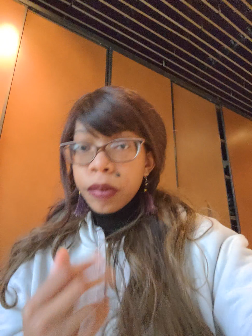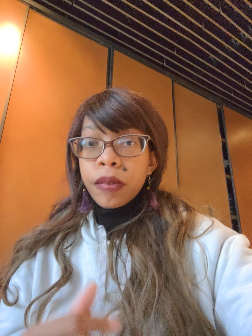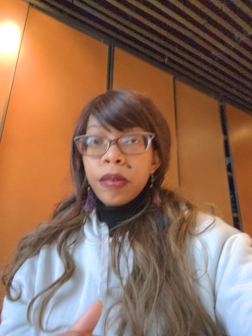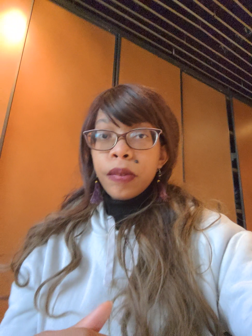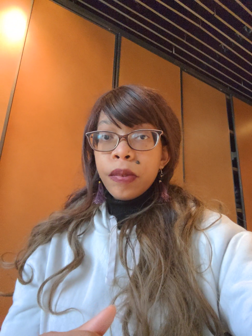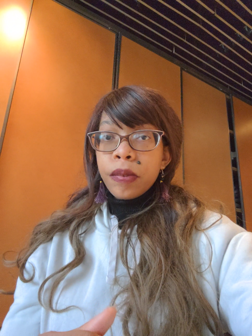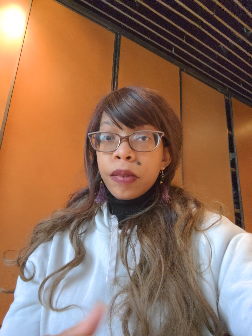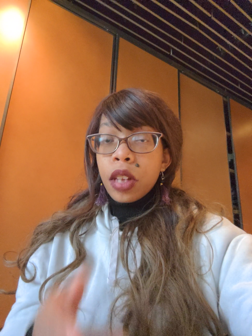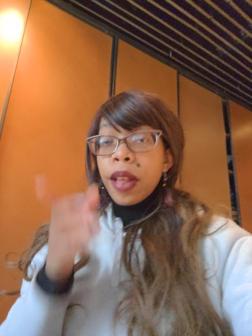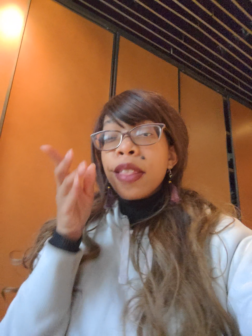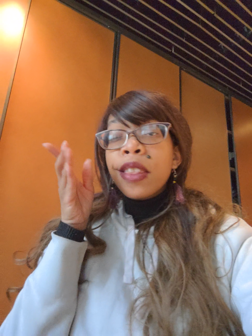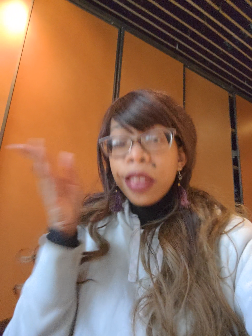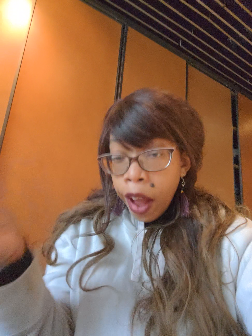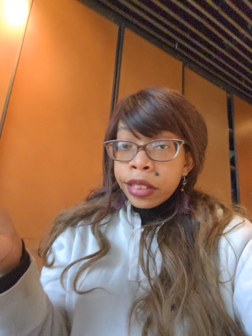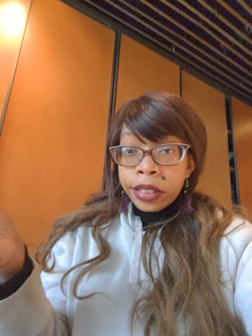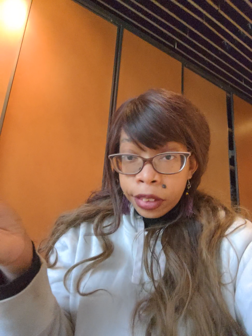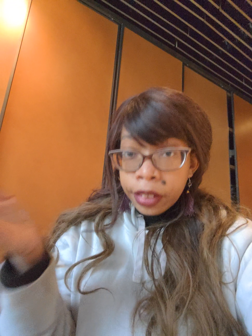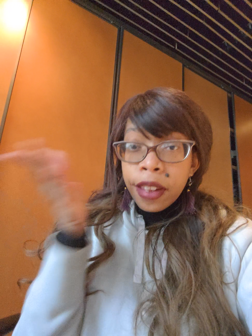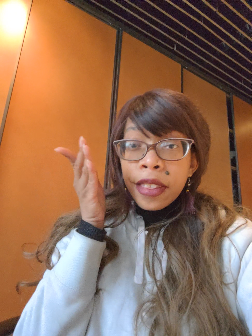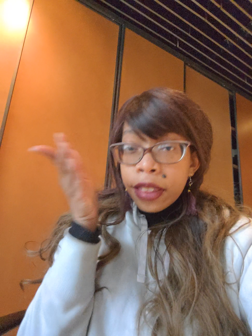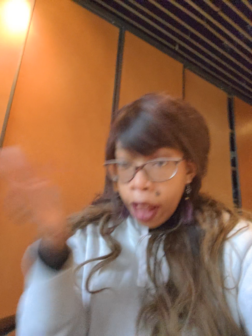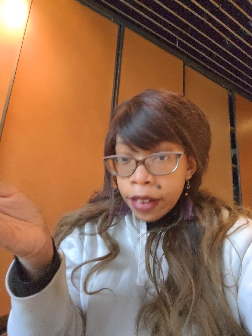there